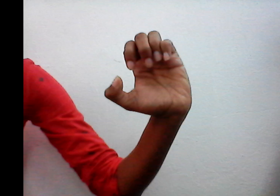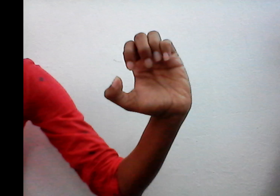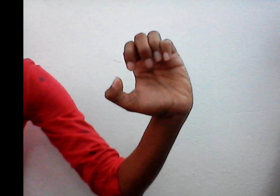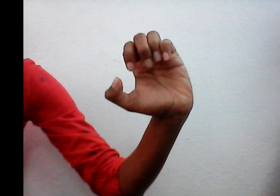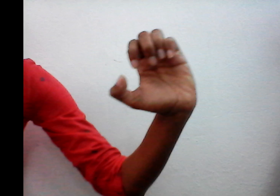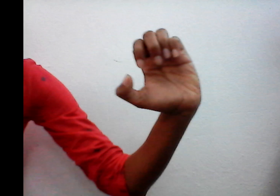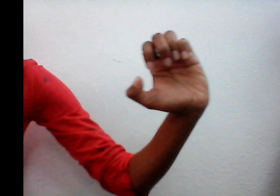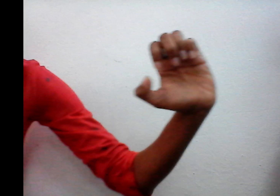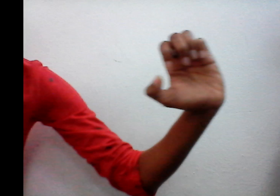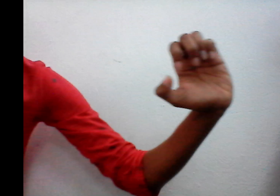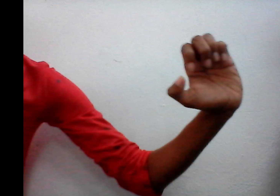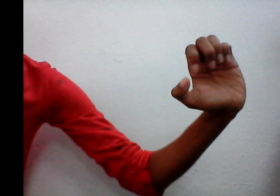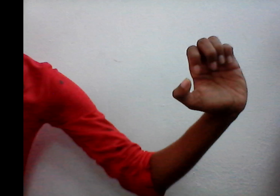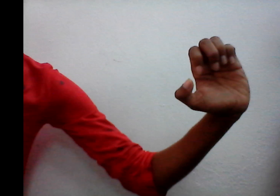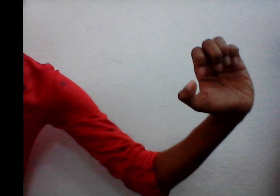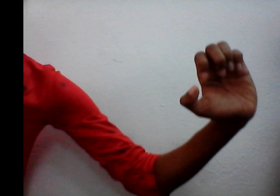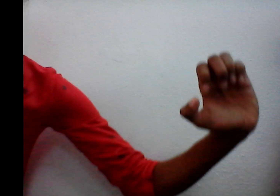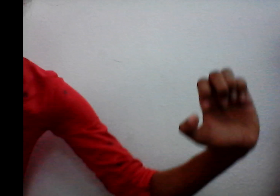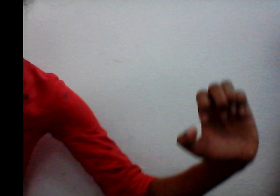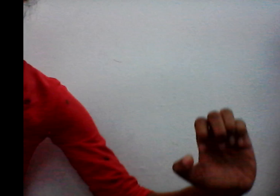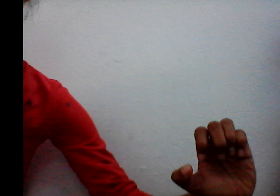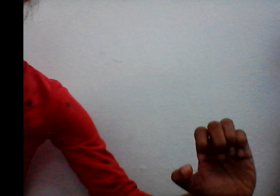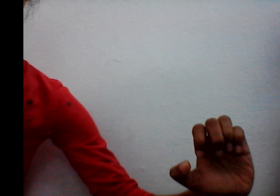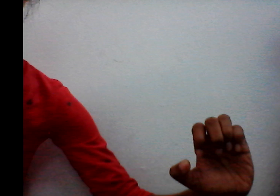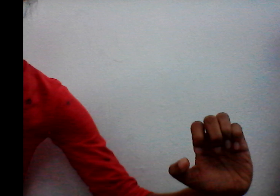ഈ